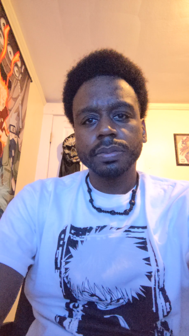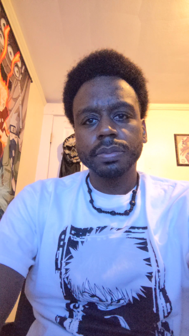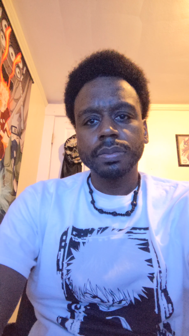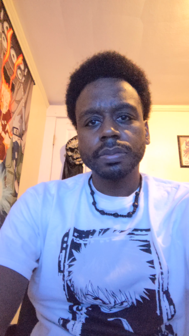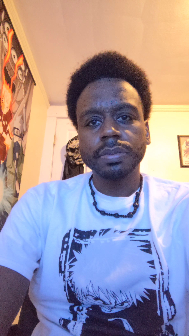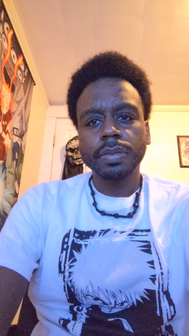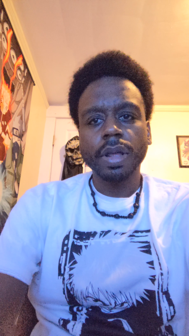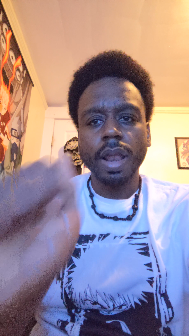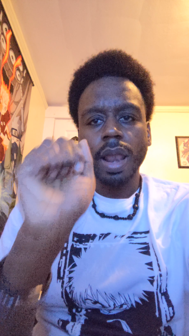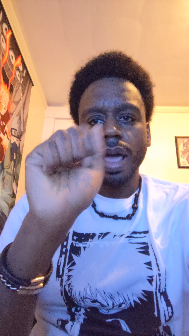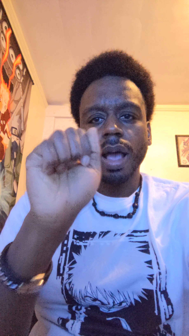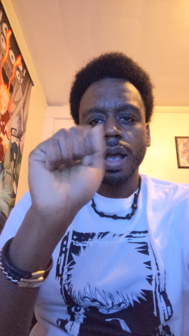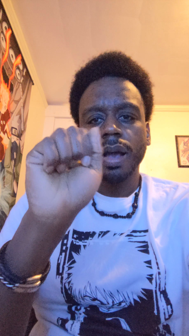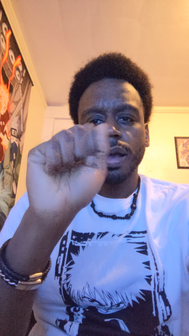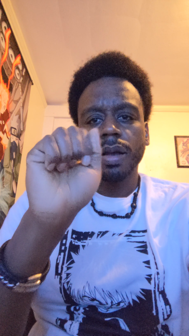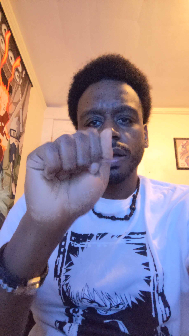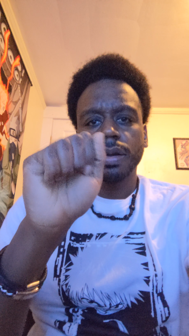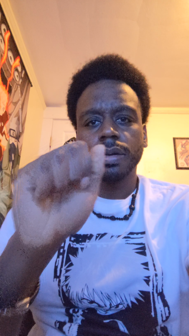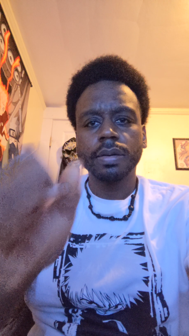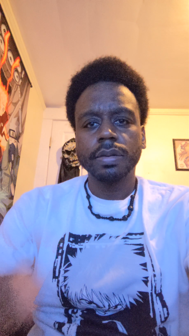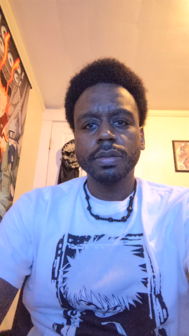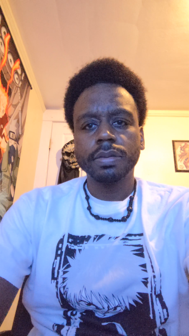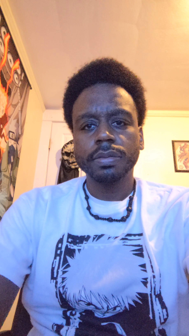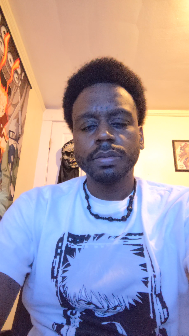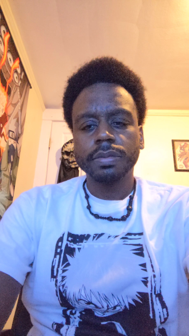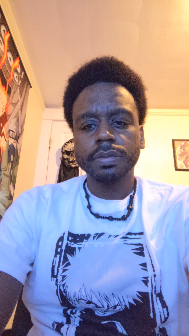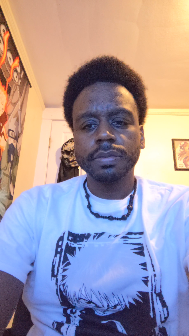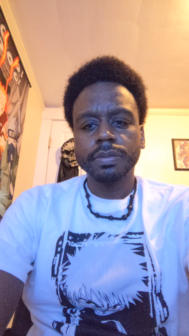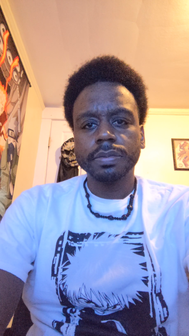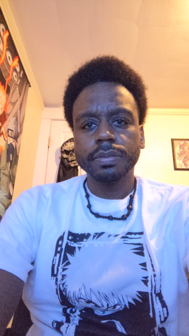knock